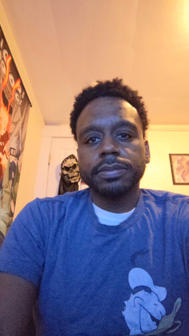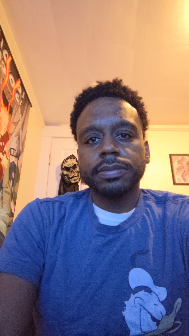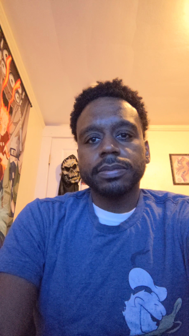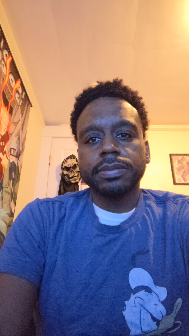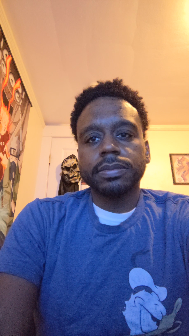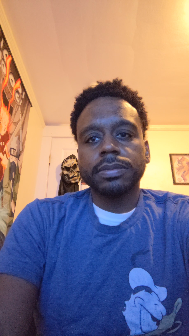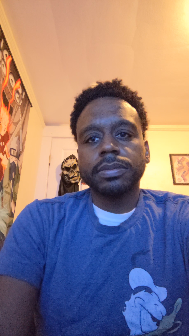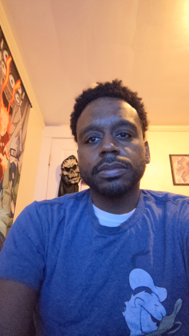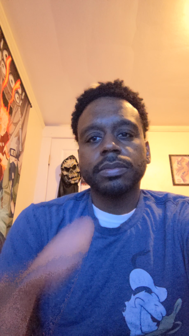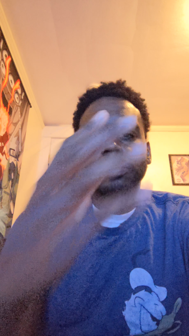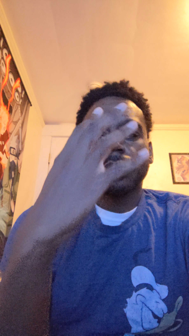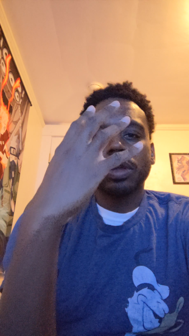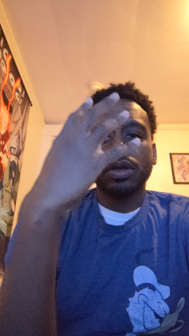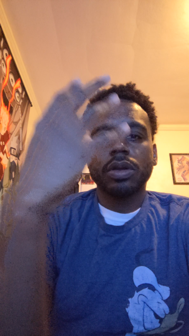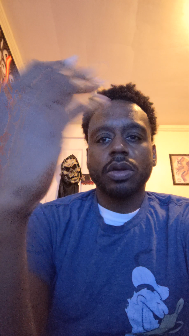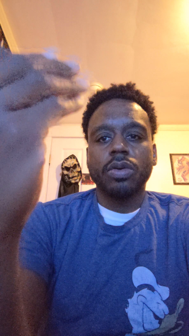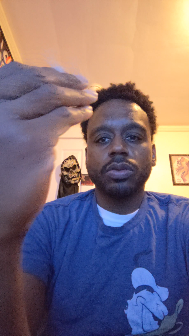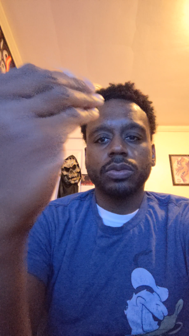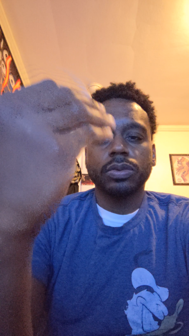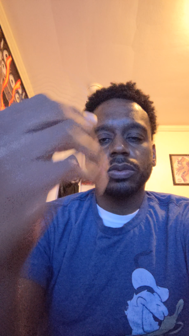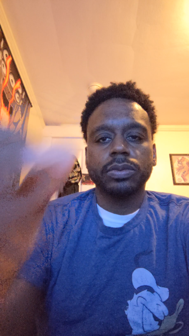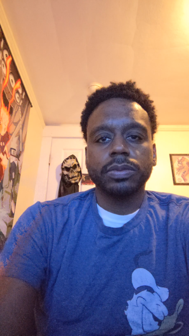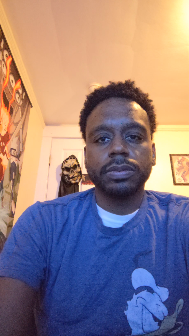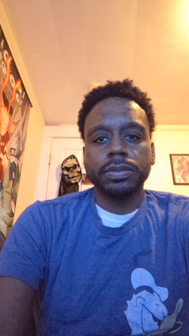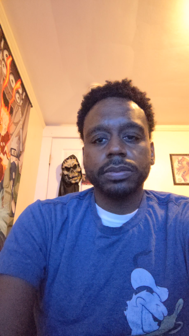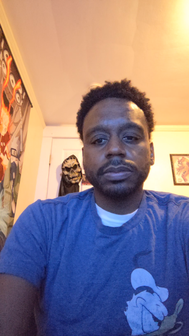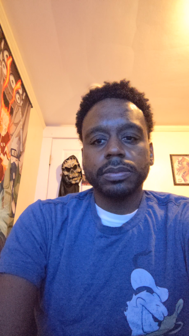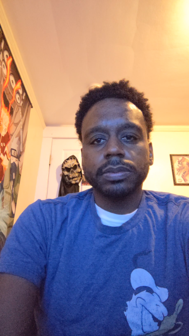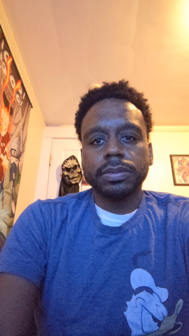going to